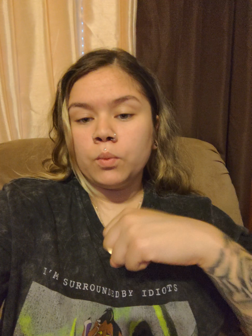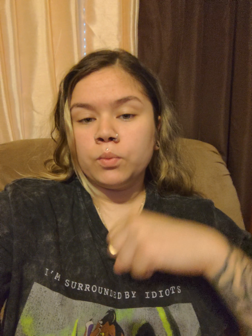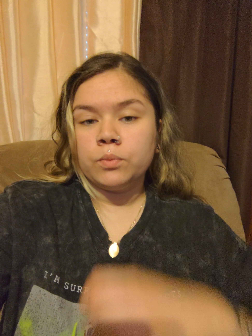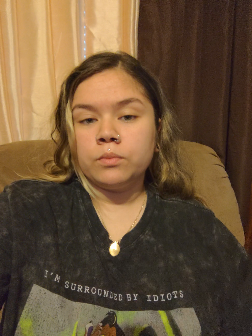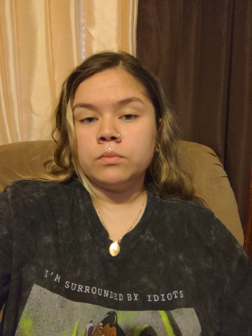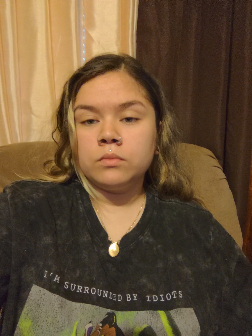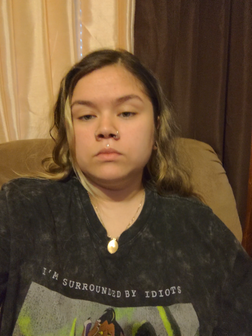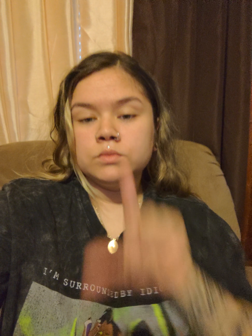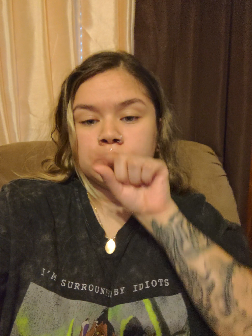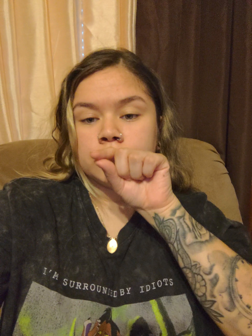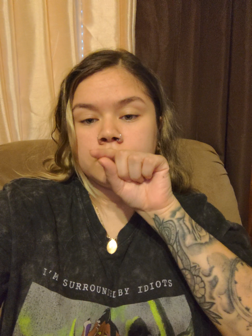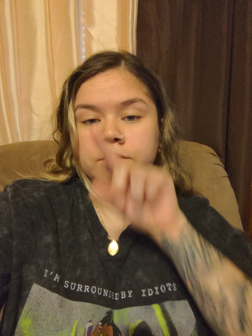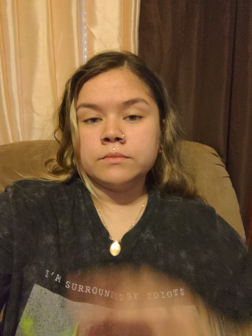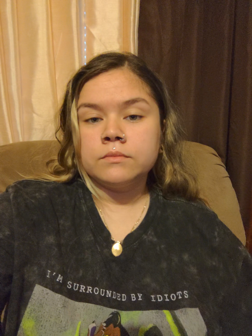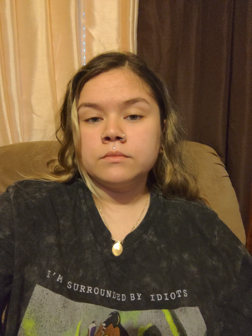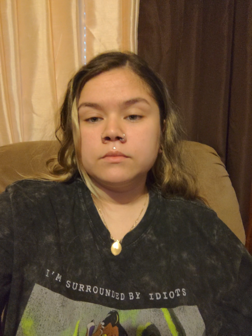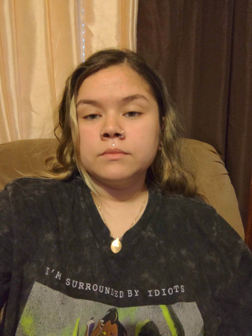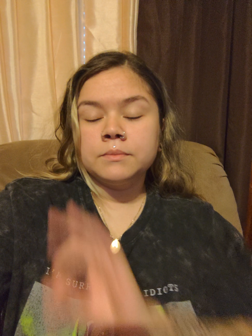chicken